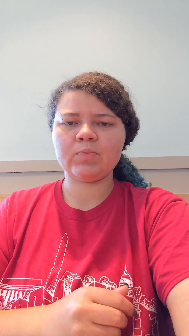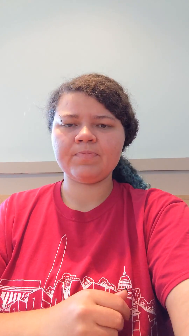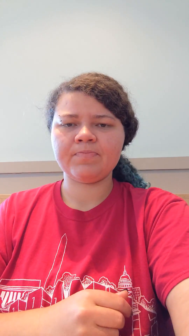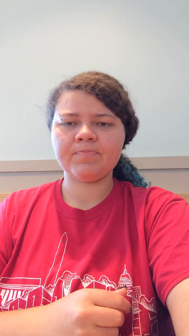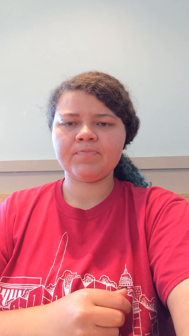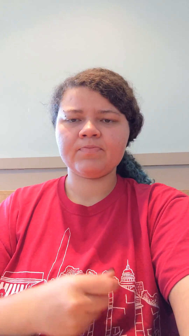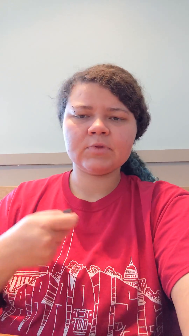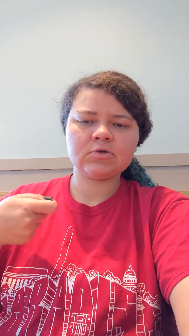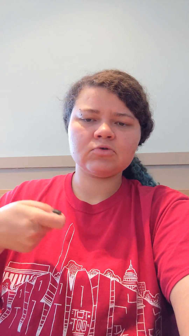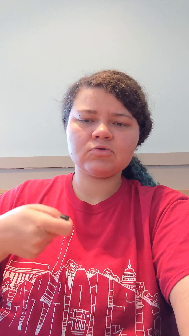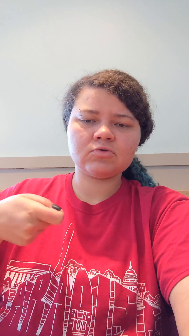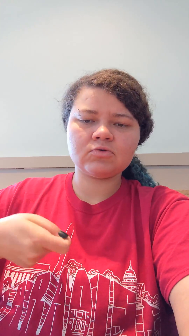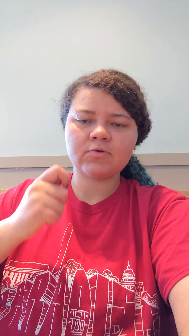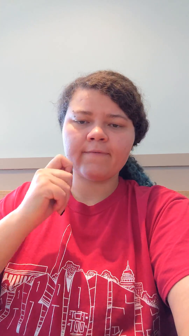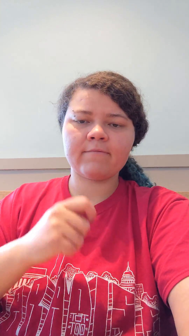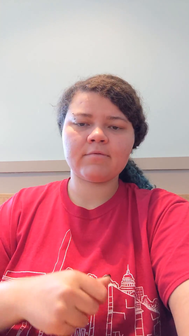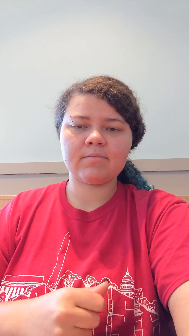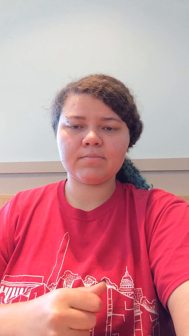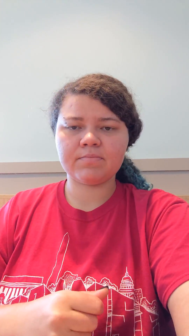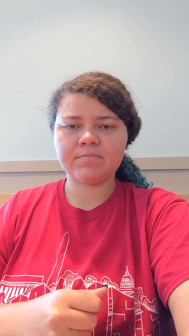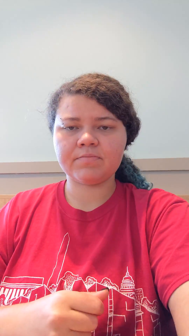shovel